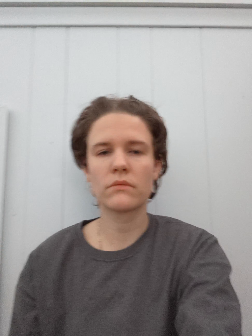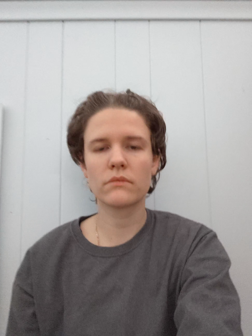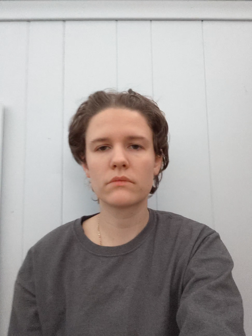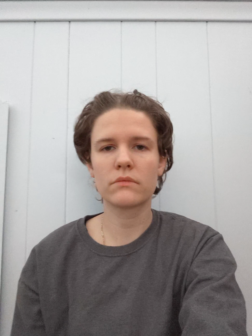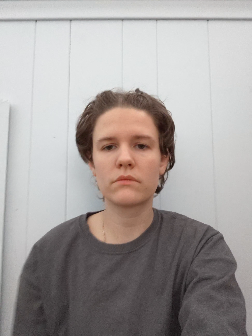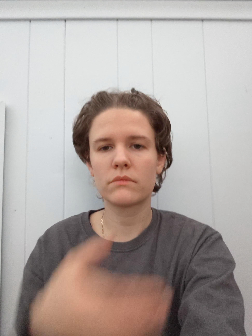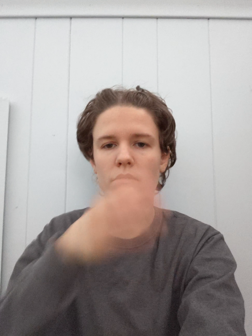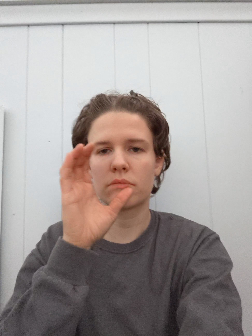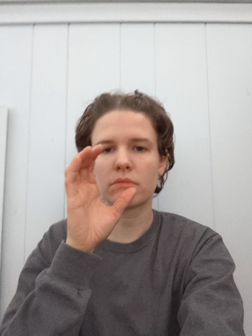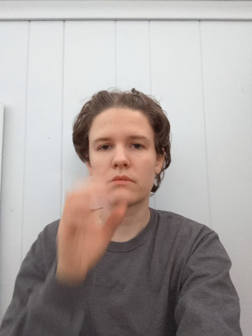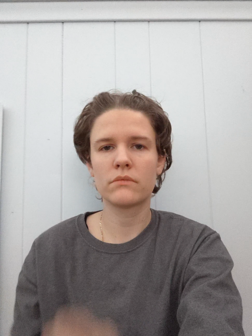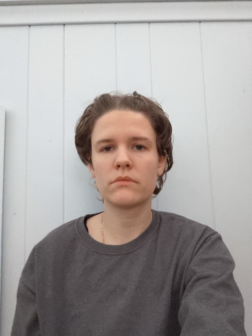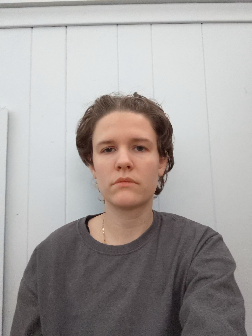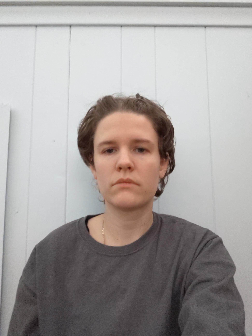drink